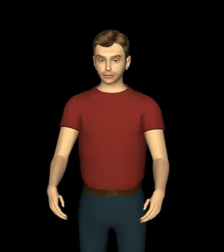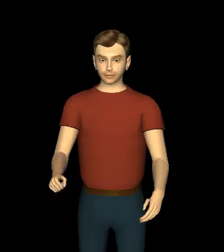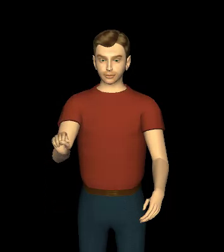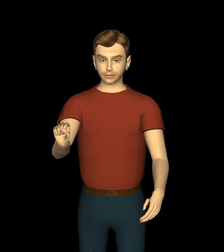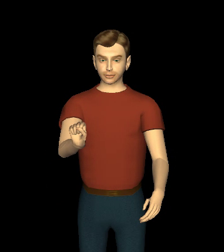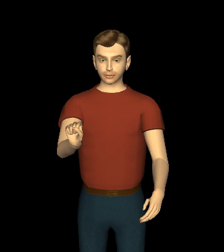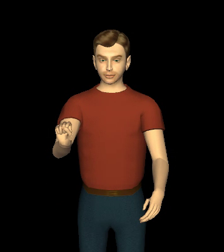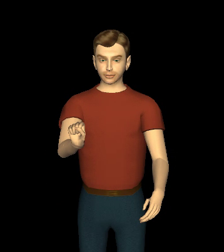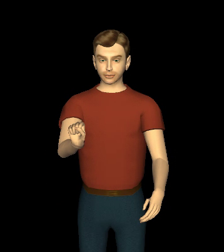أخت